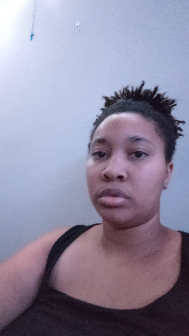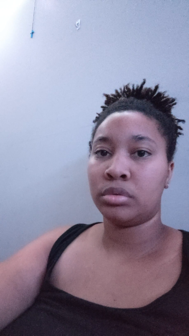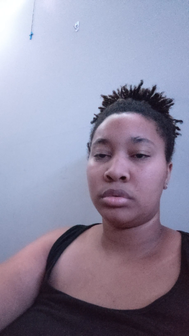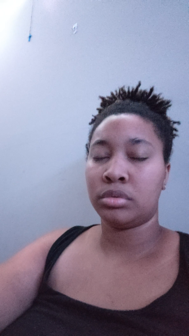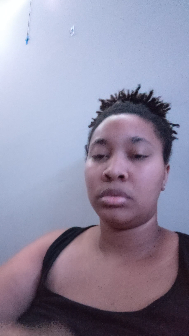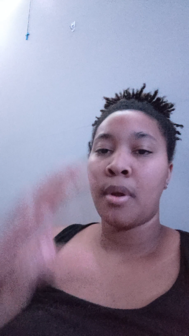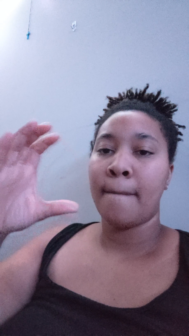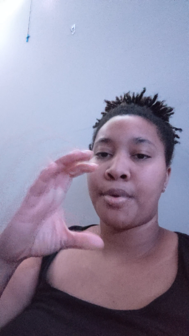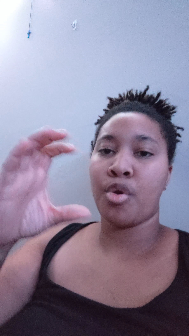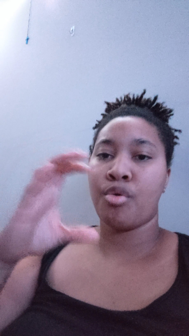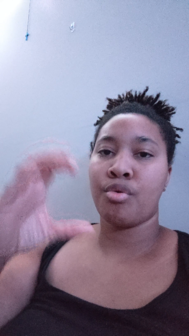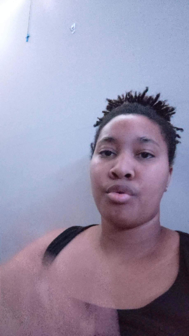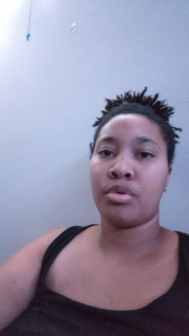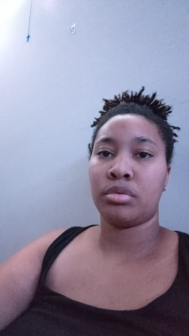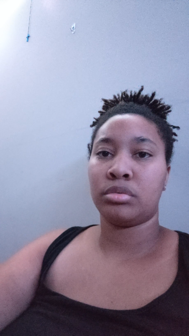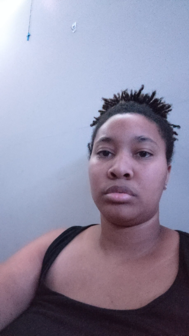ball